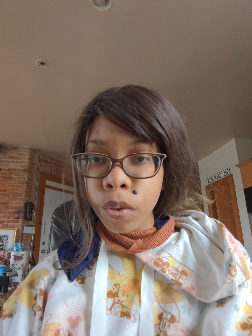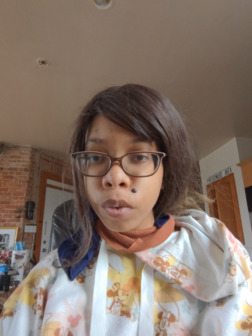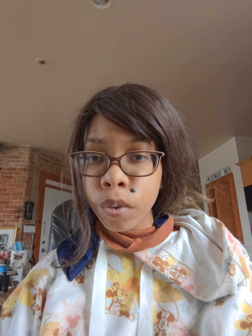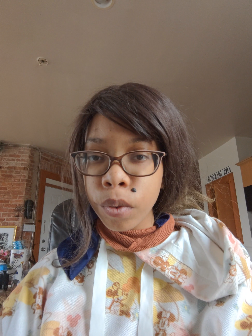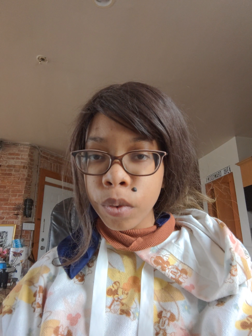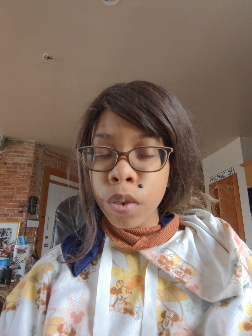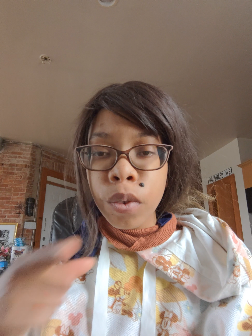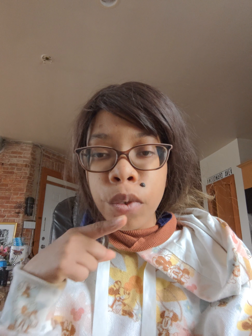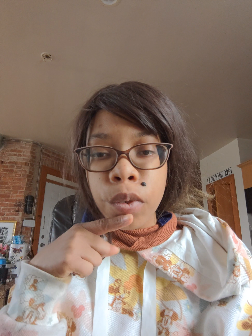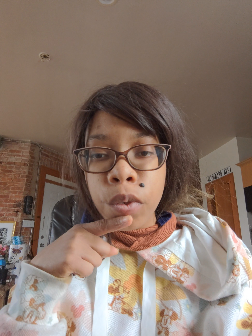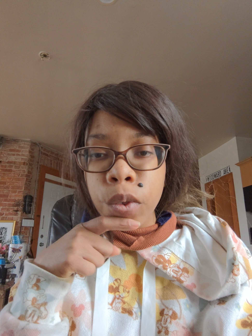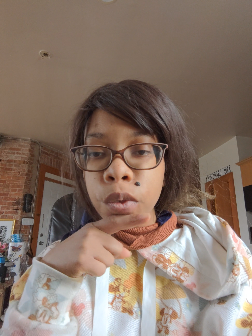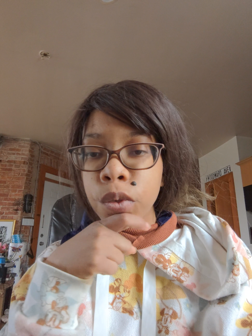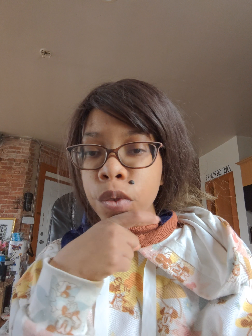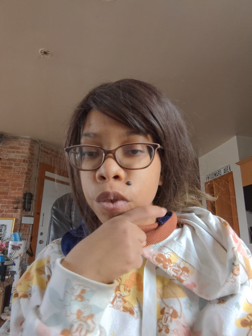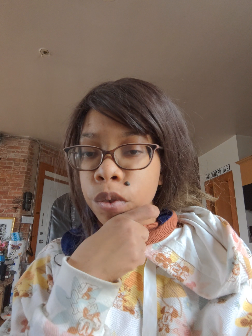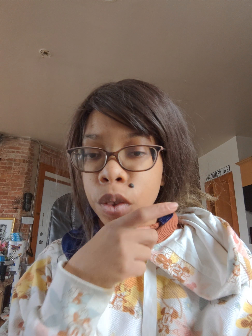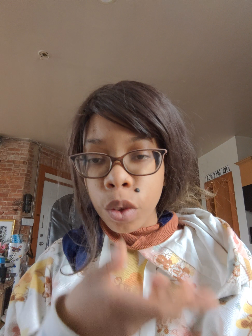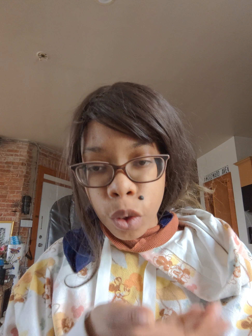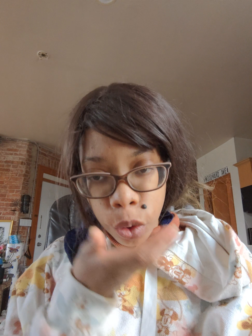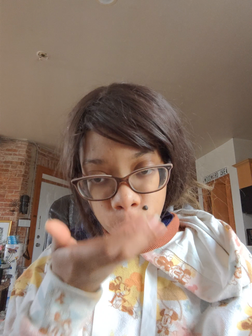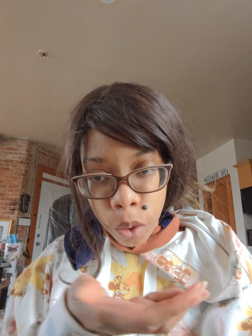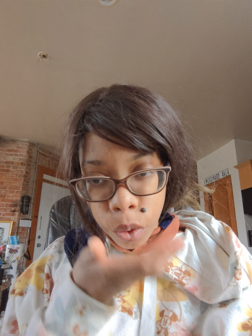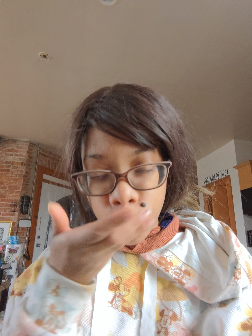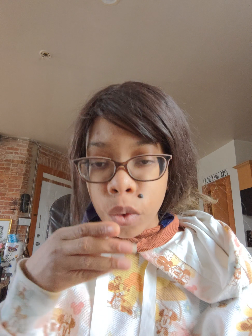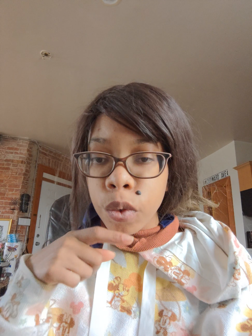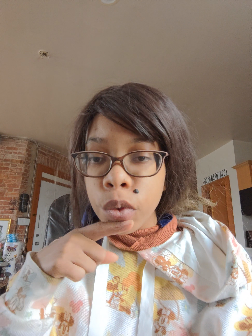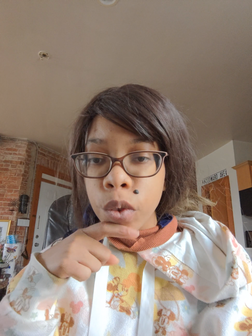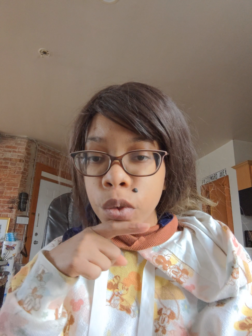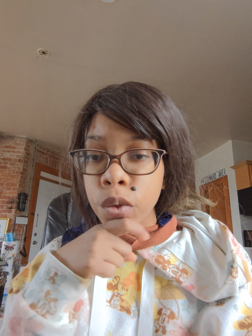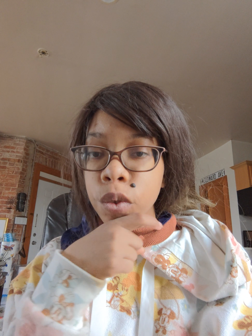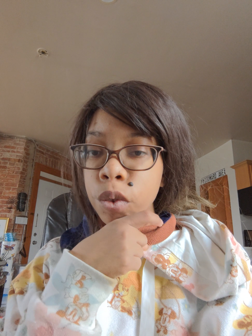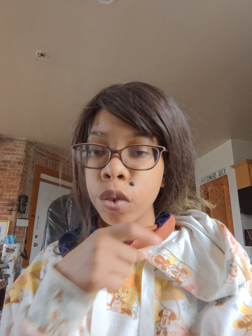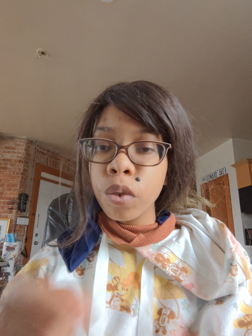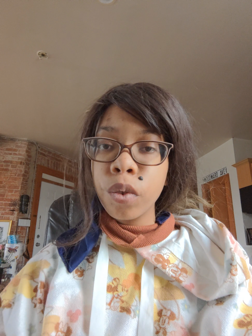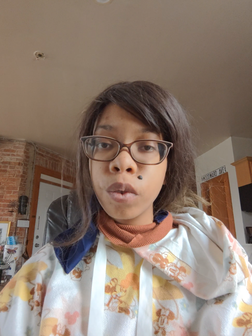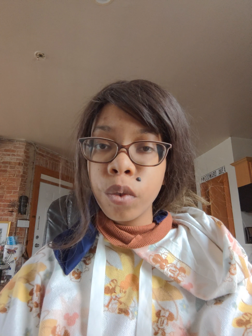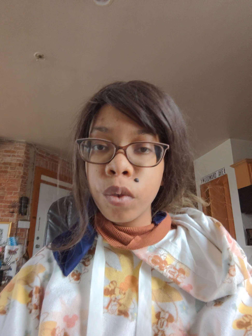cereal